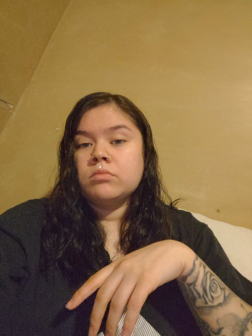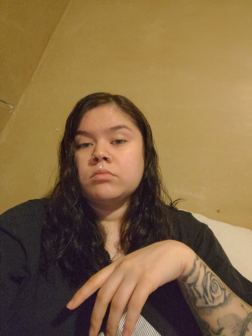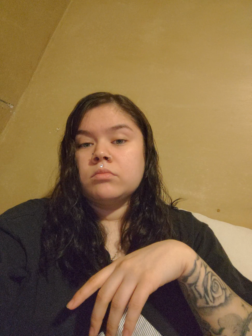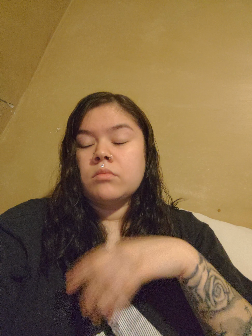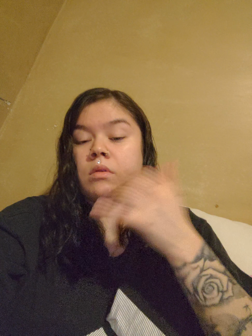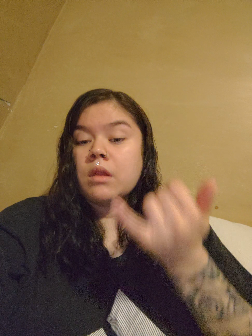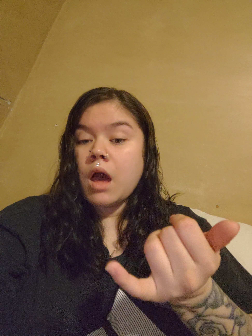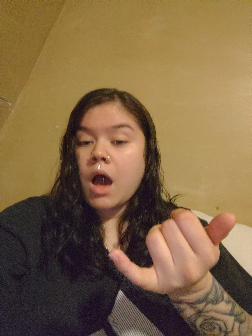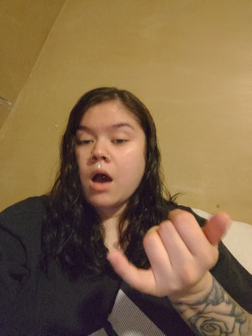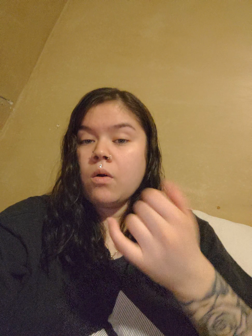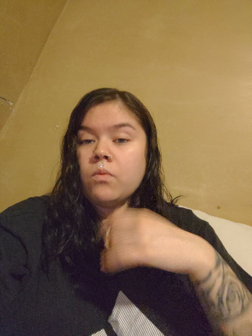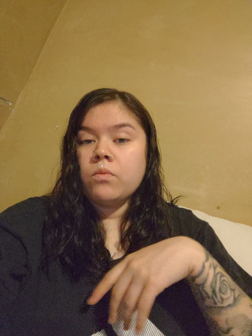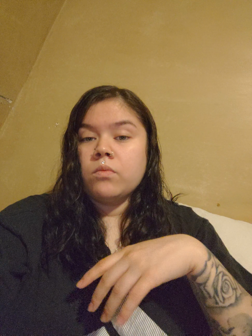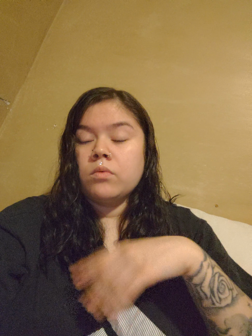now